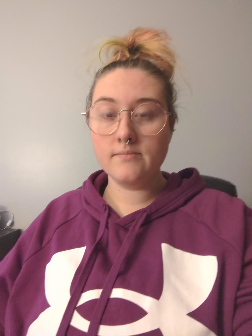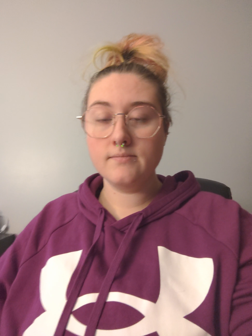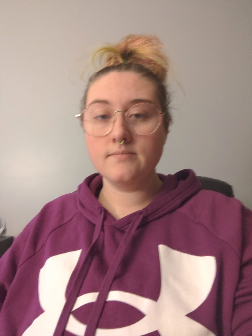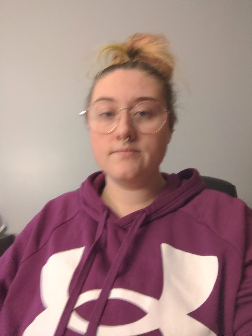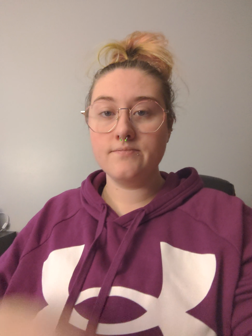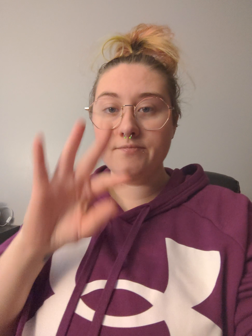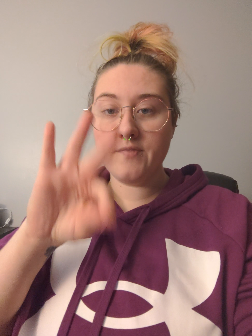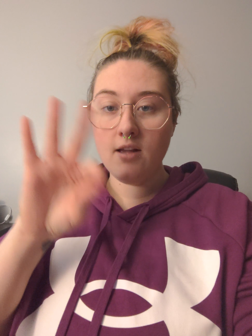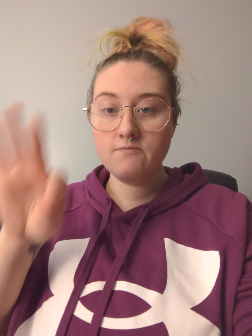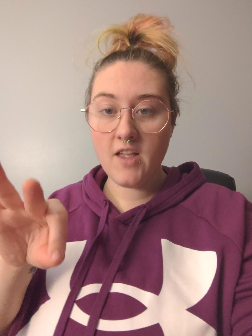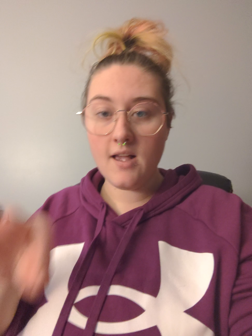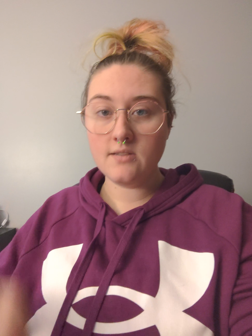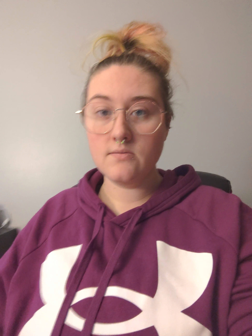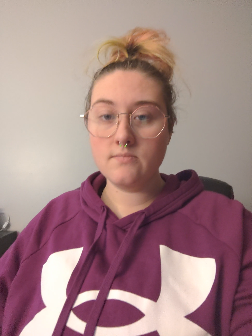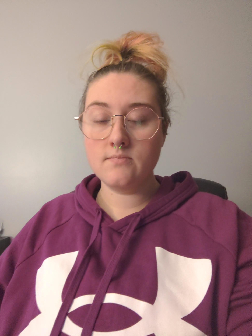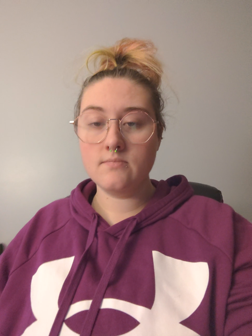french fries